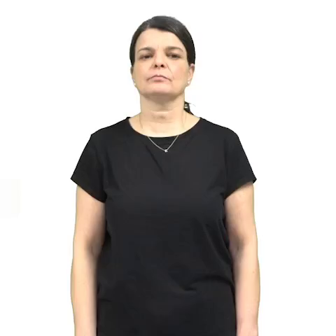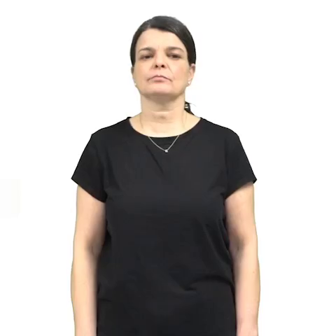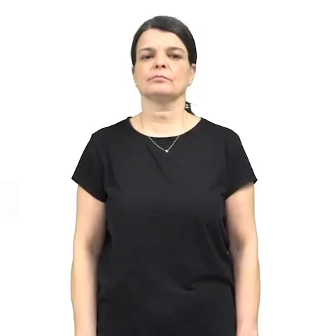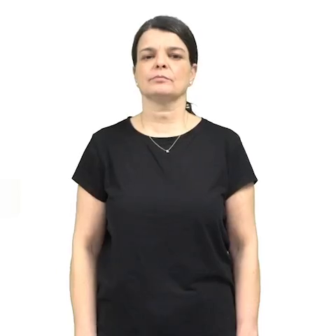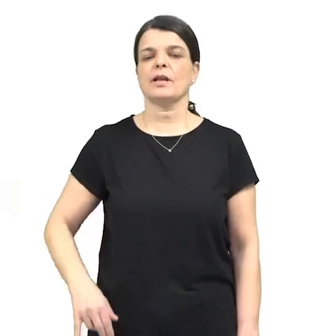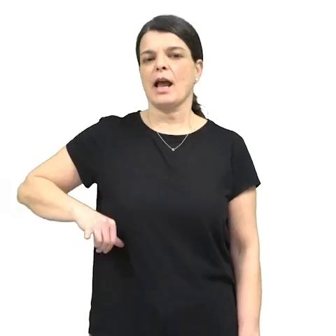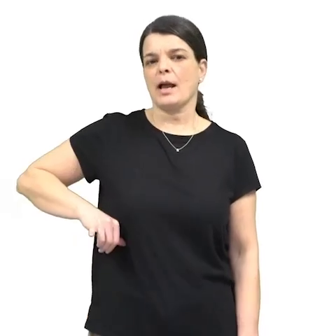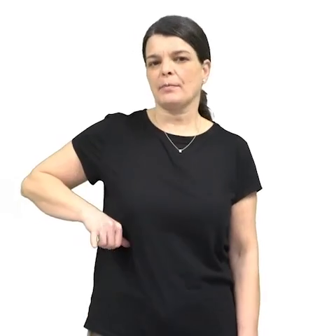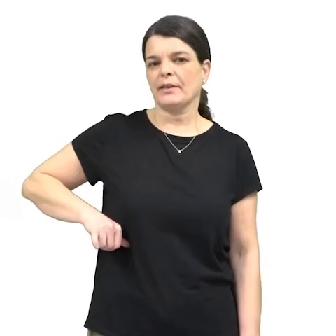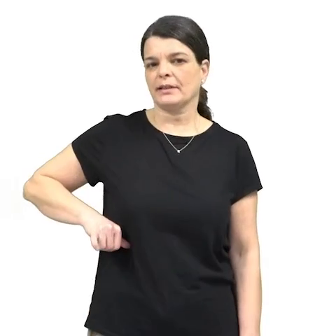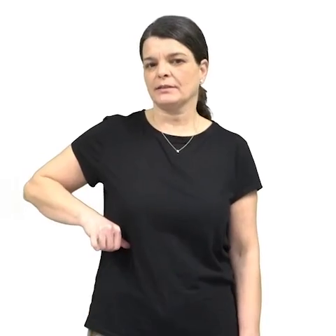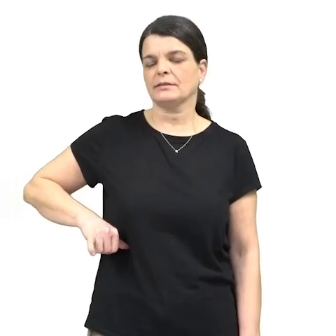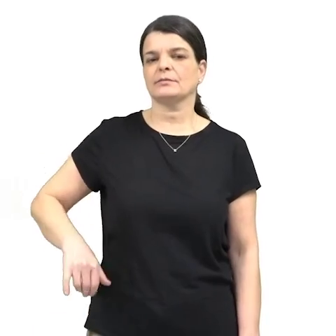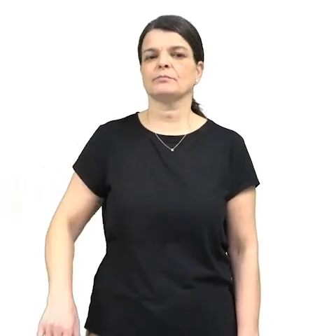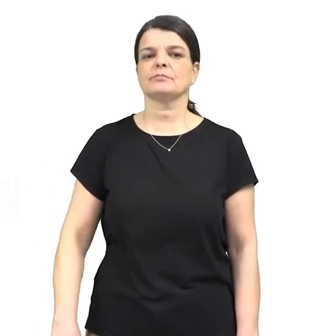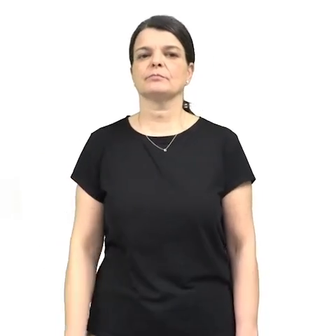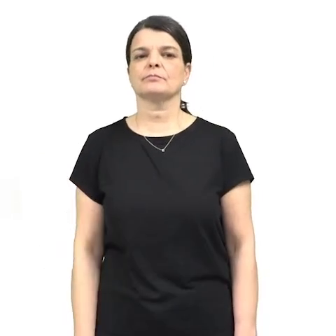apendice